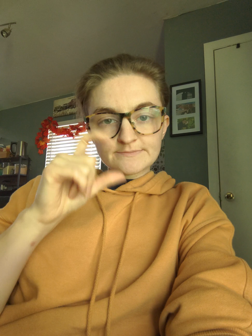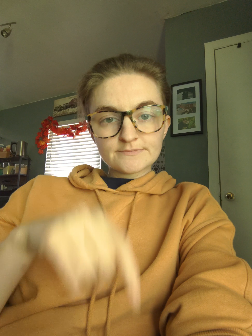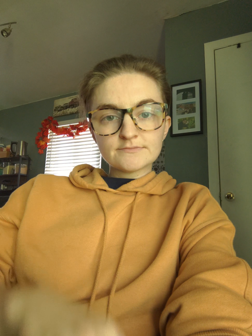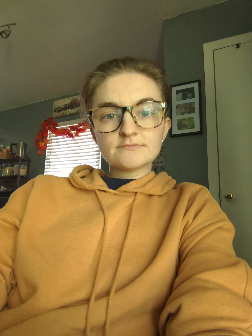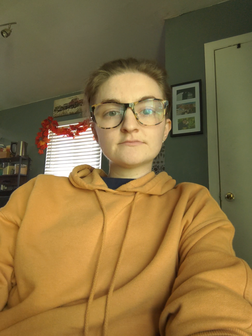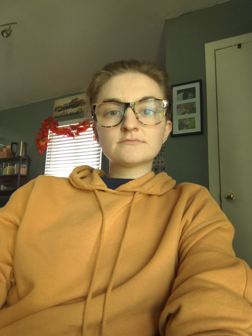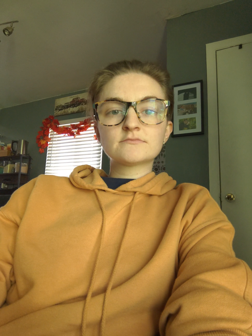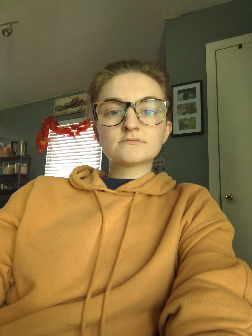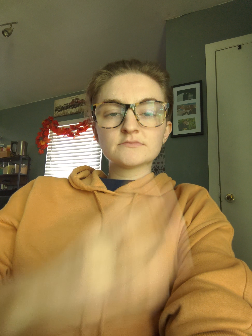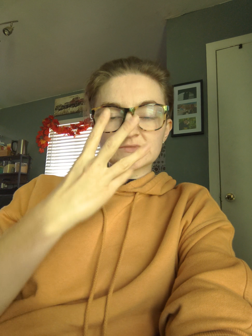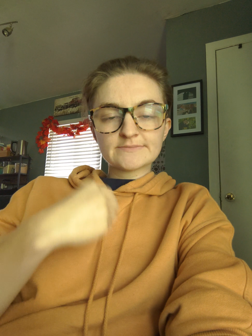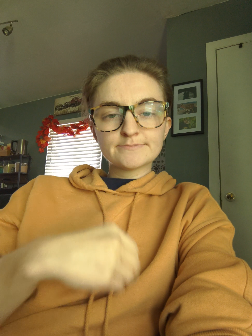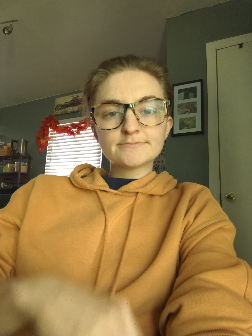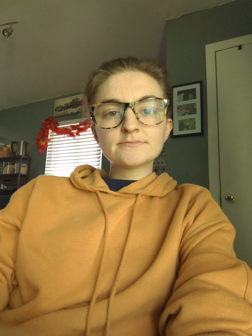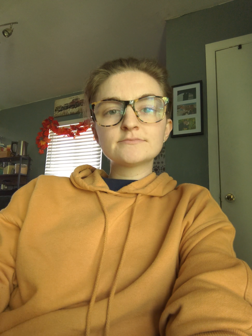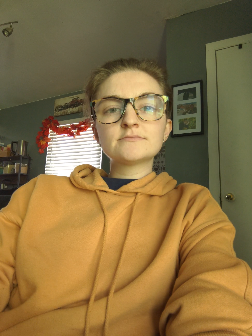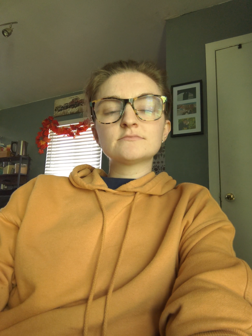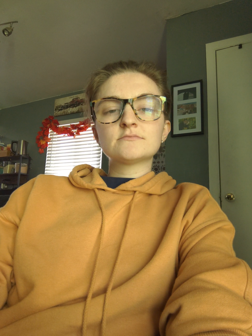asleep